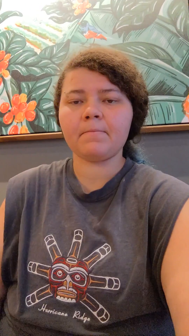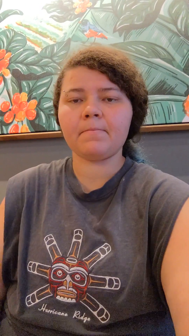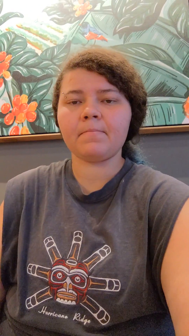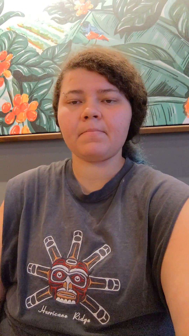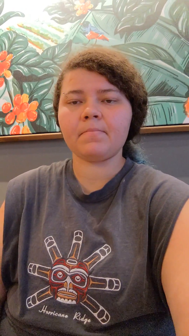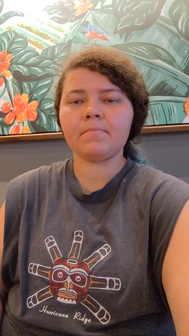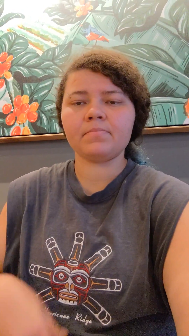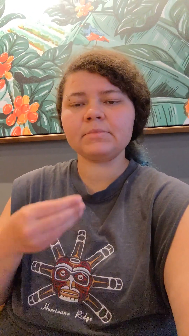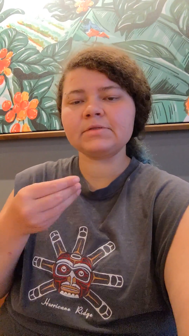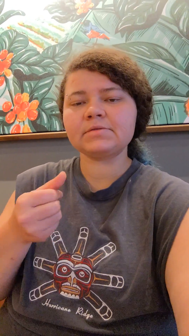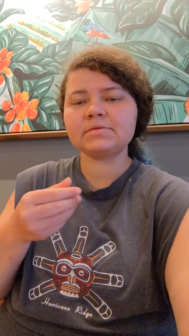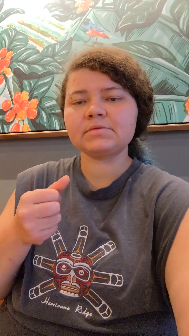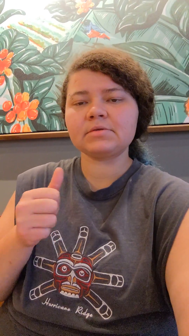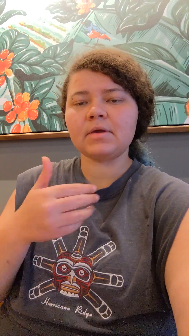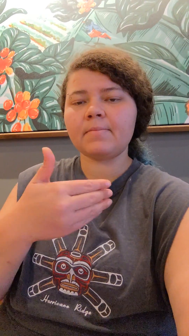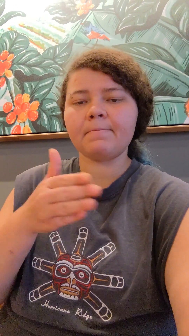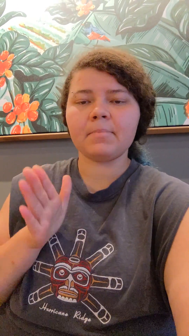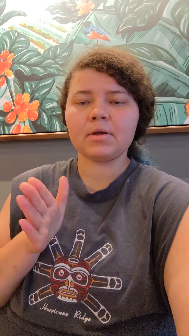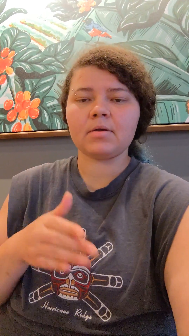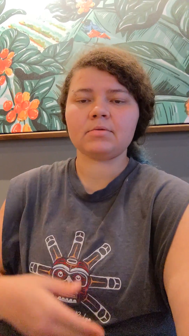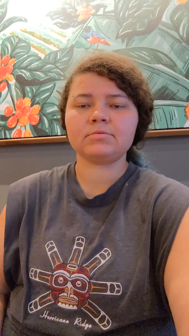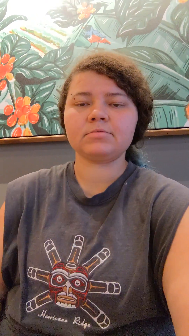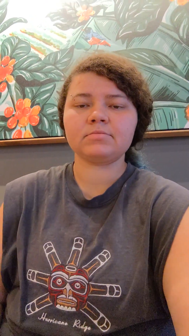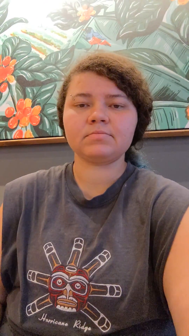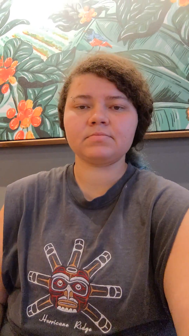sandbox